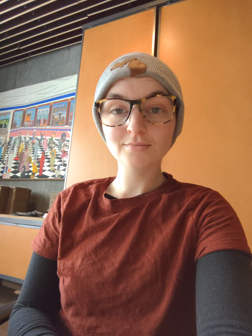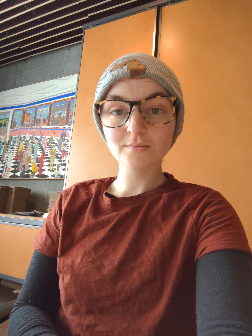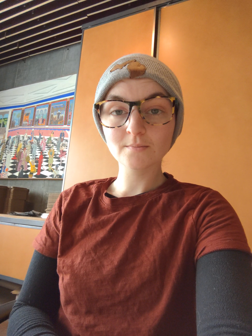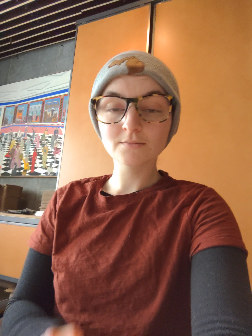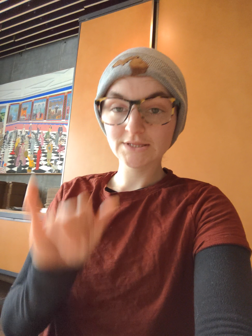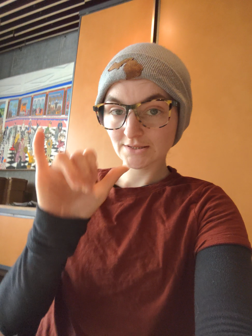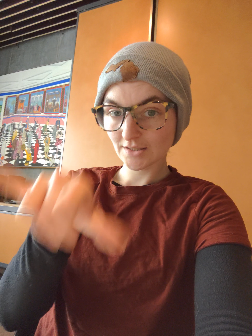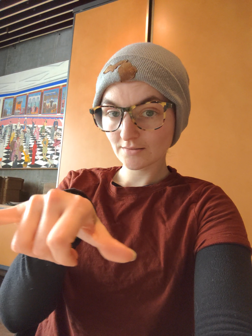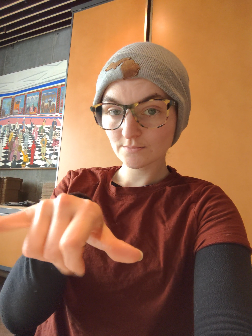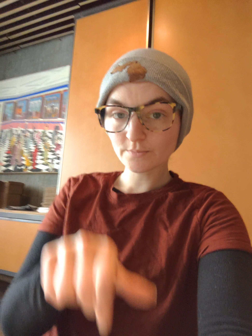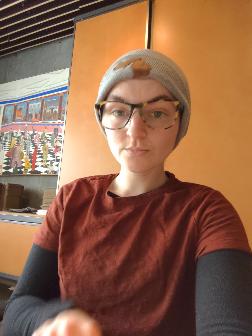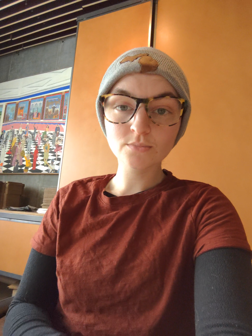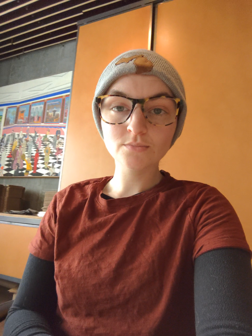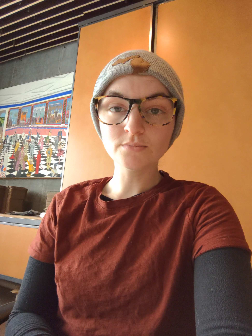that